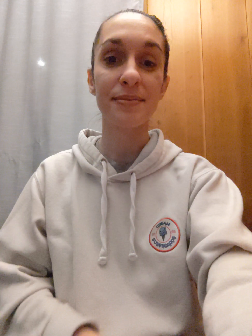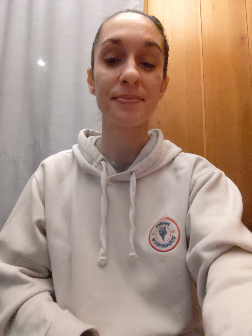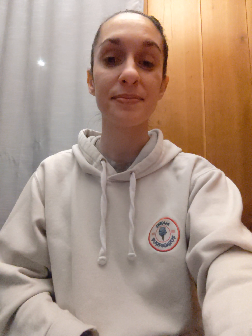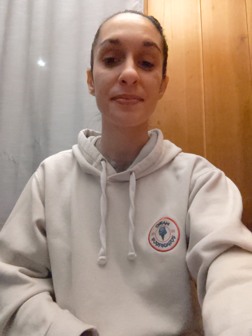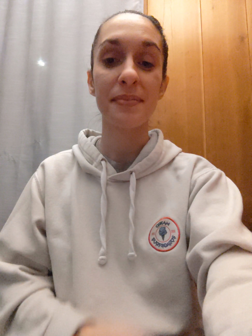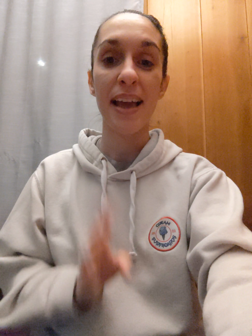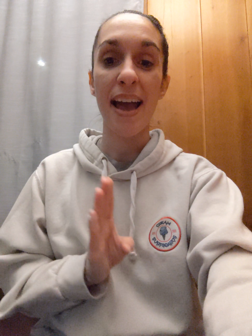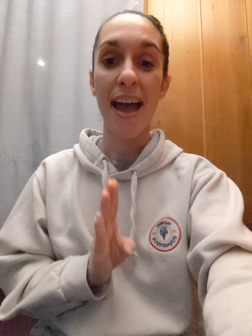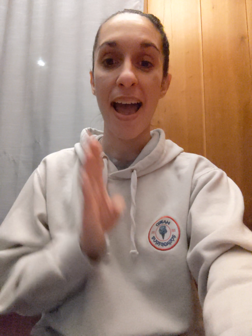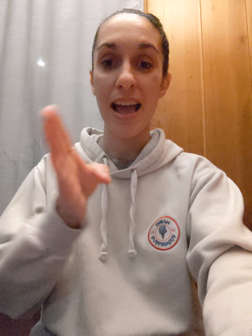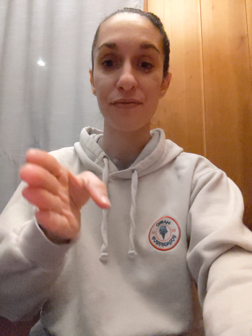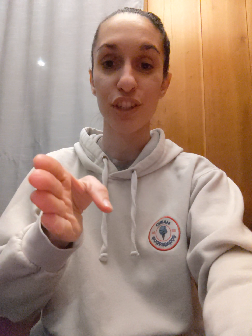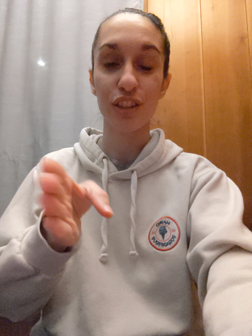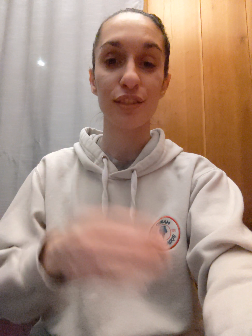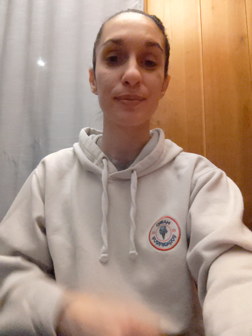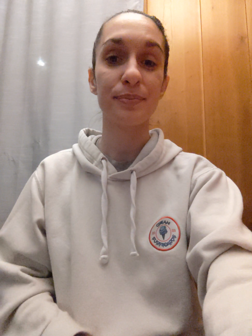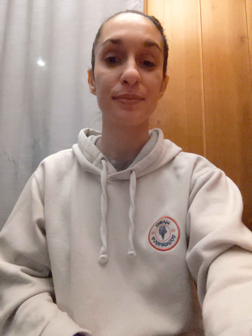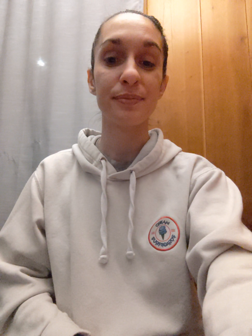after